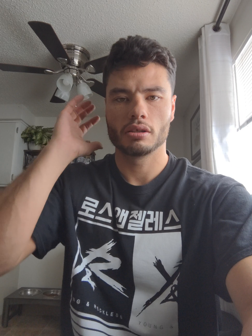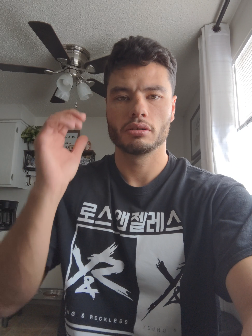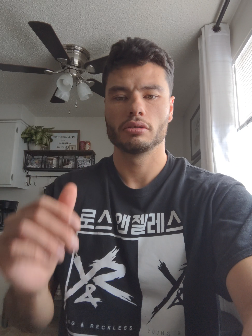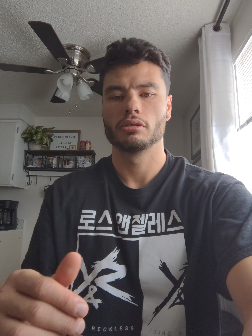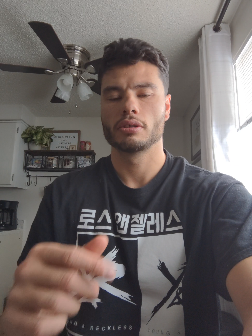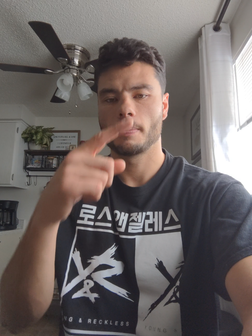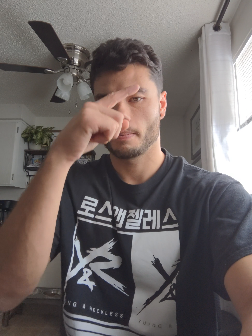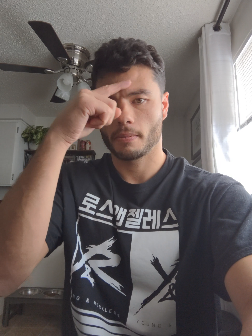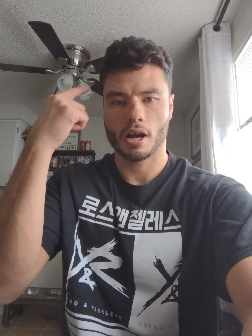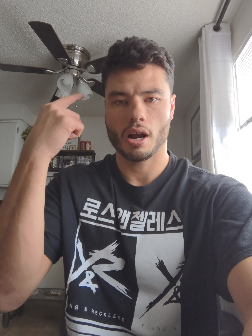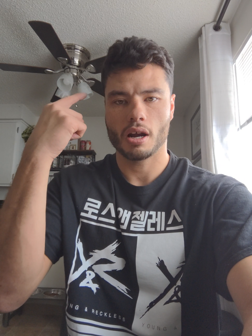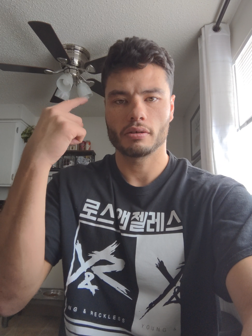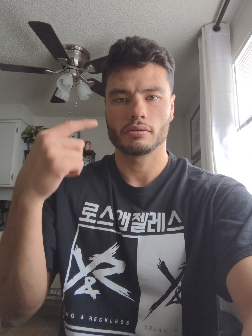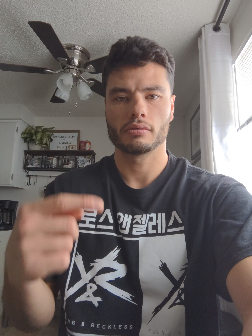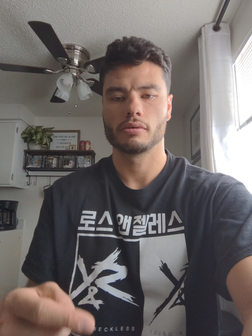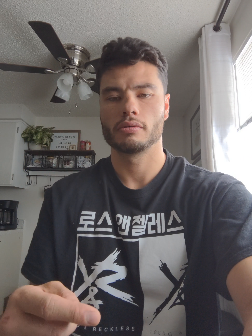black